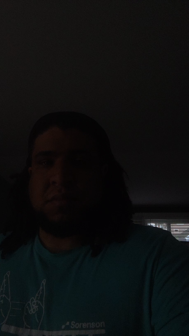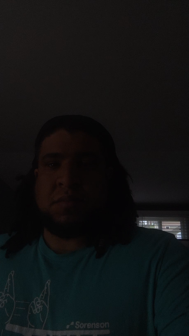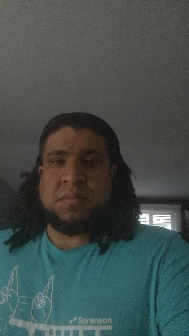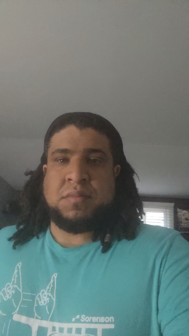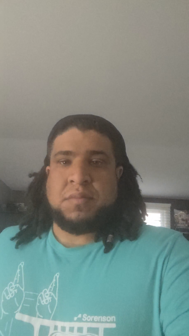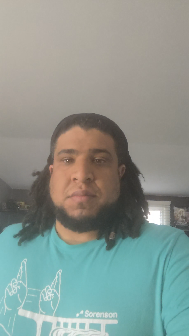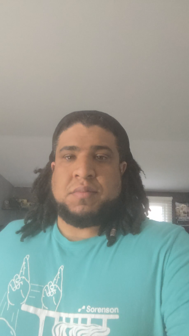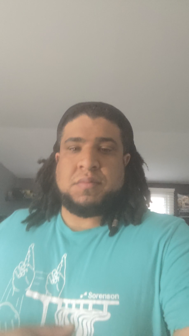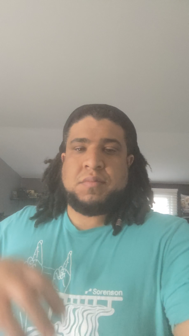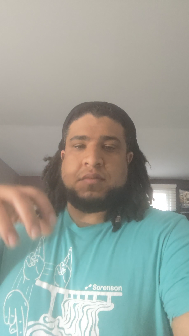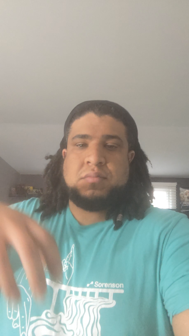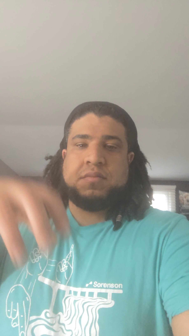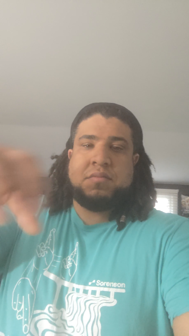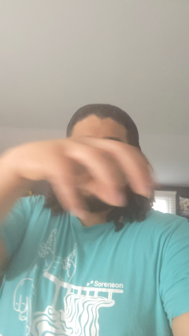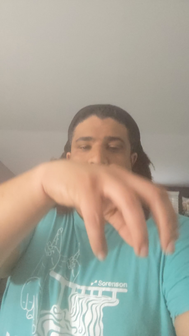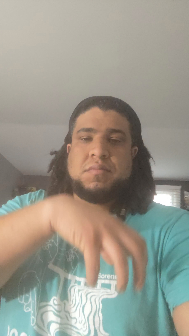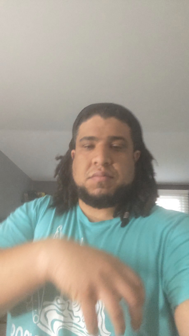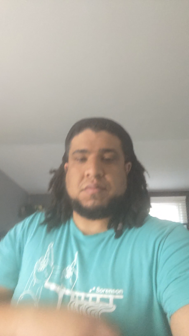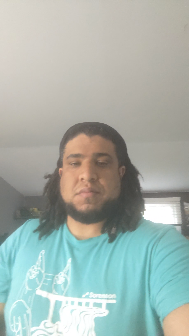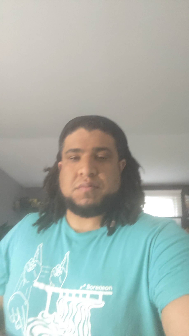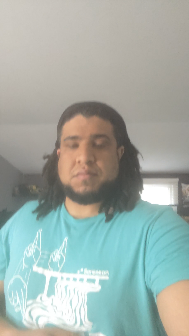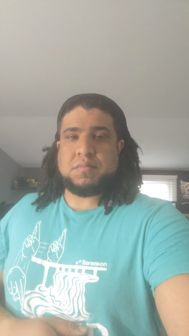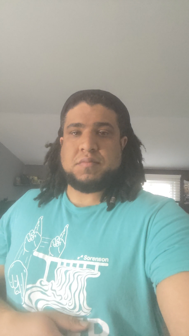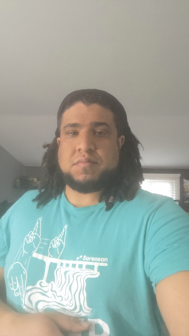block